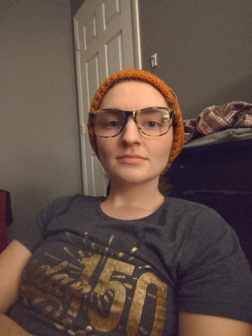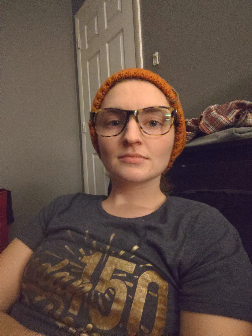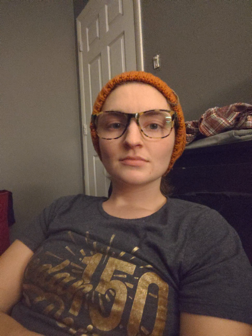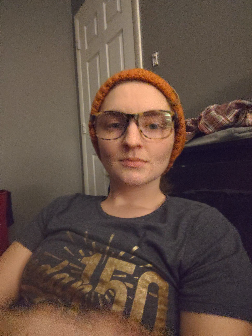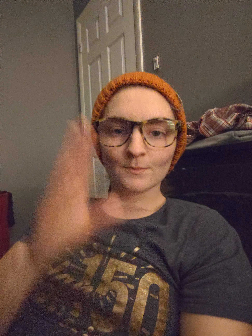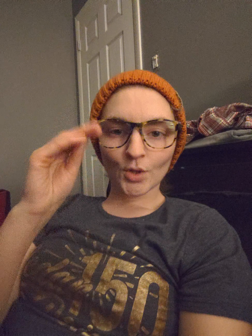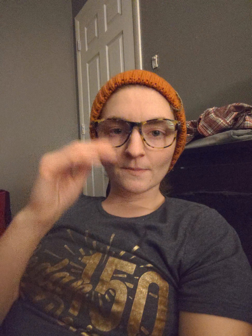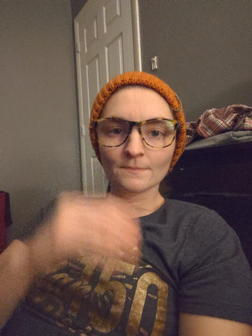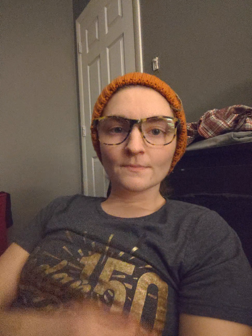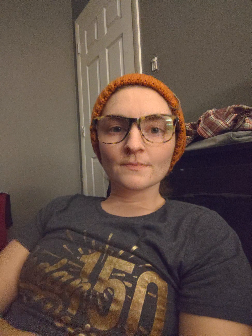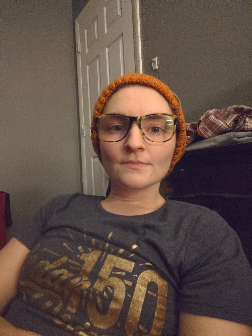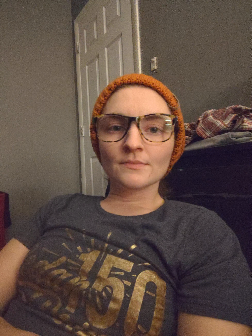boy